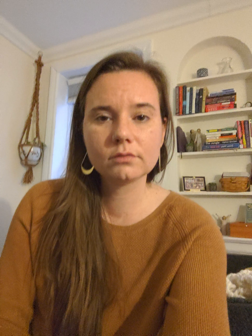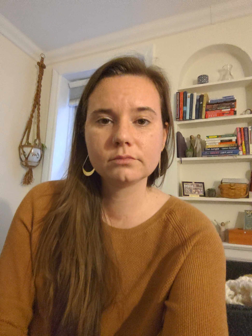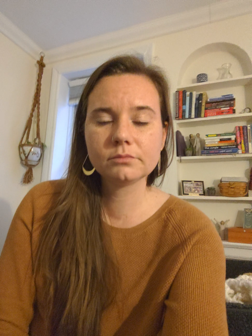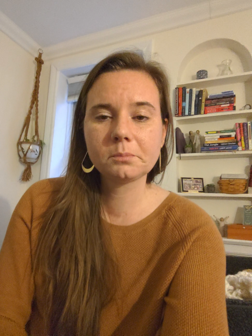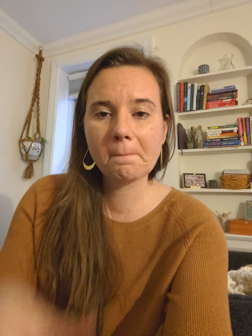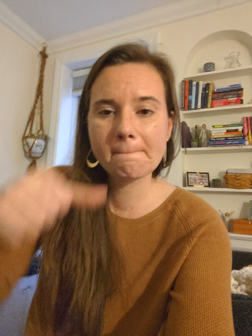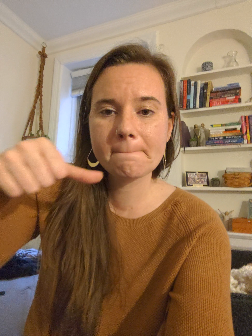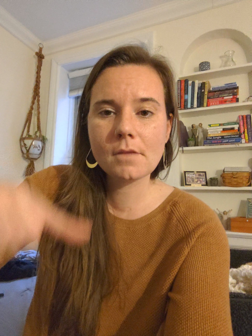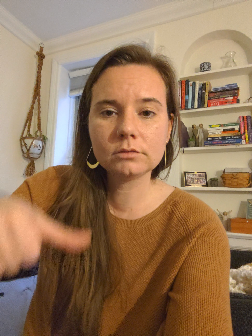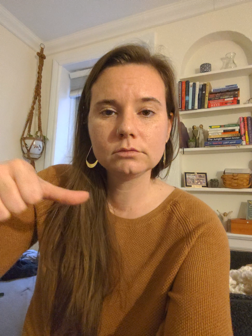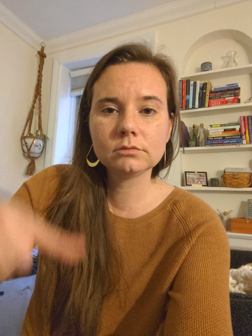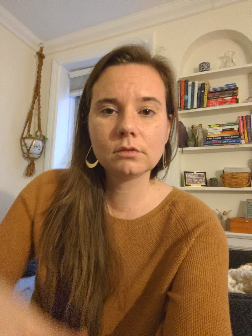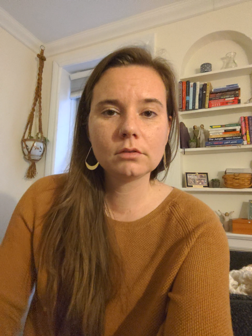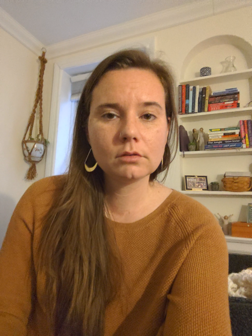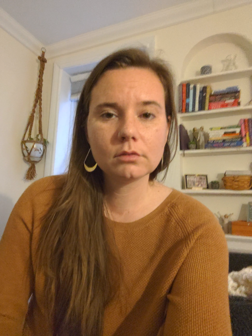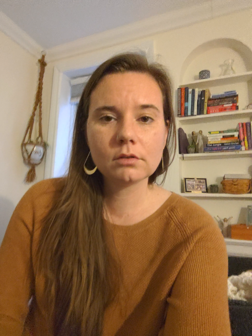puzzle